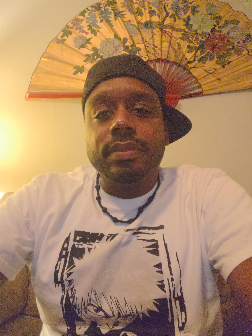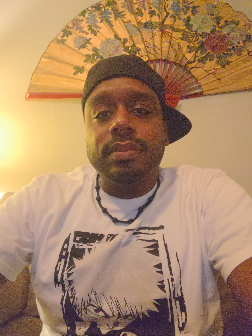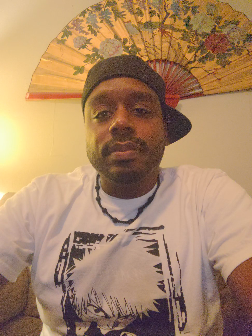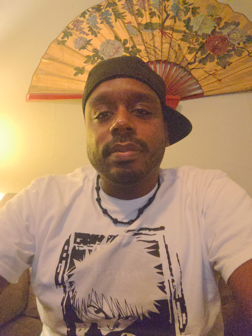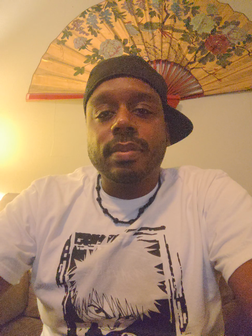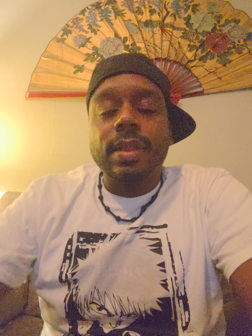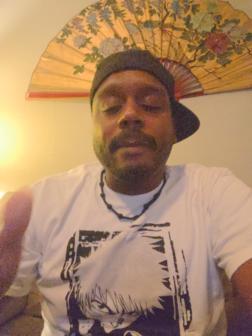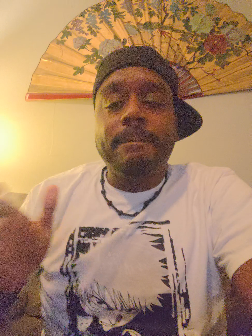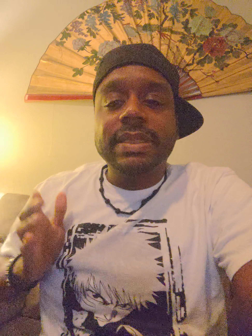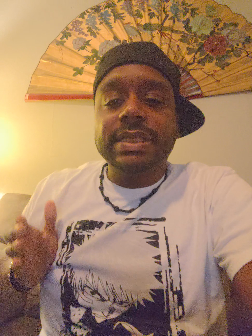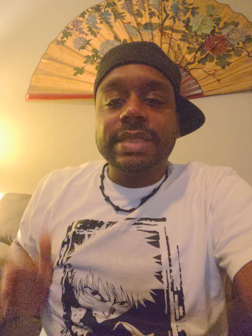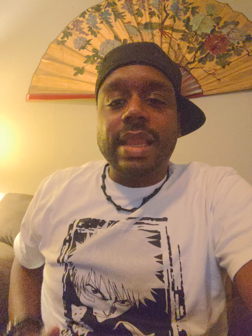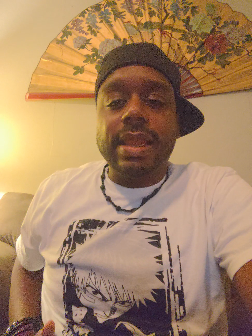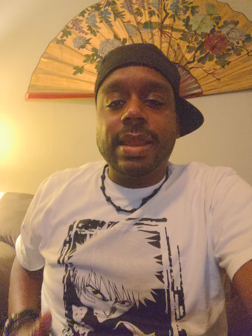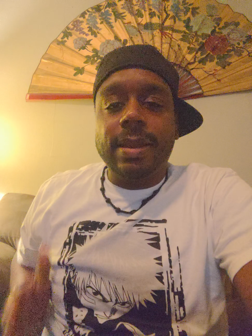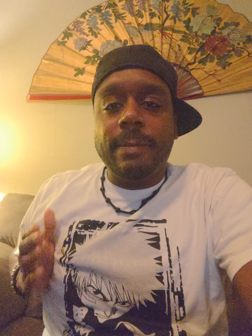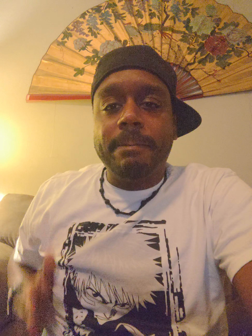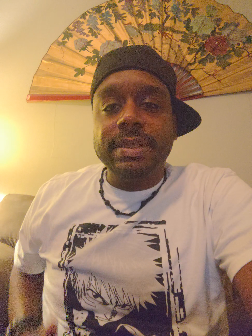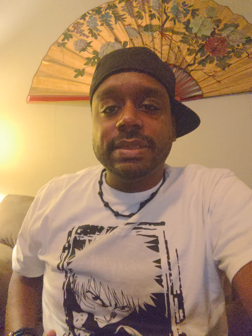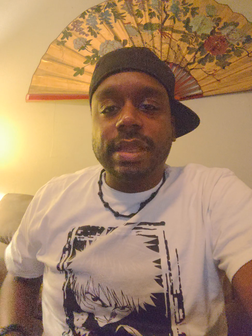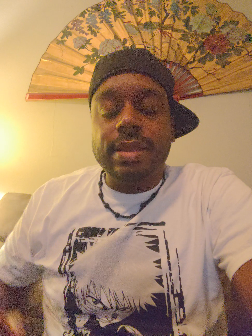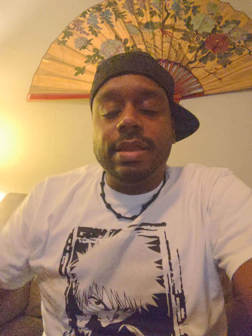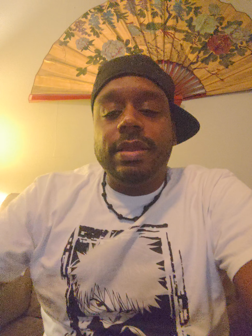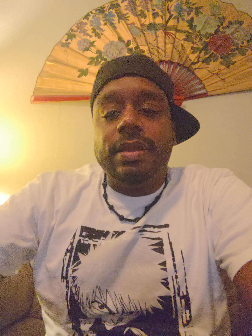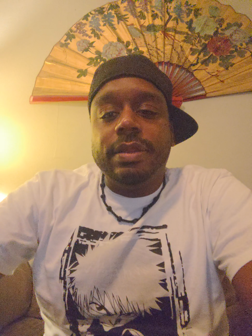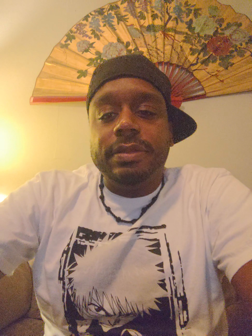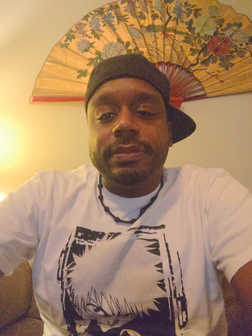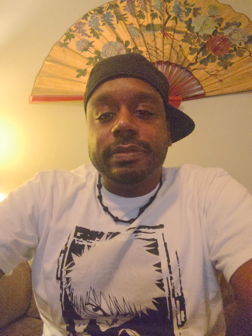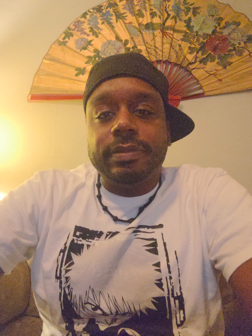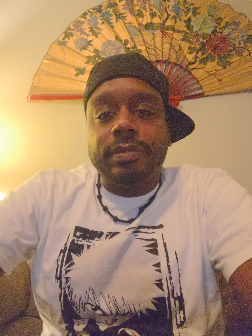beside